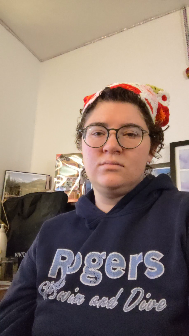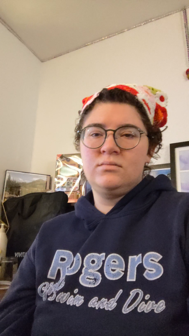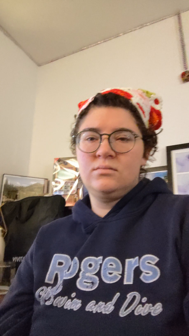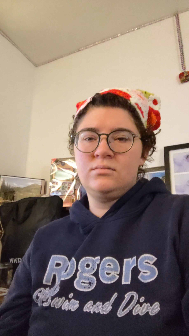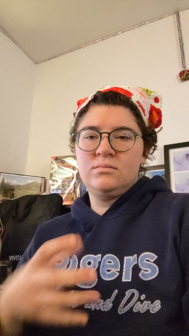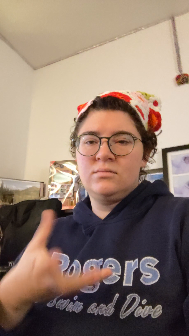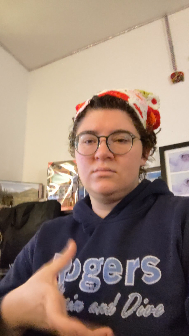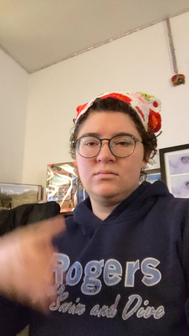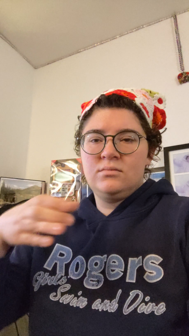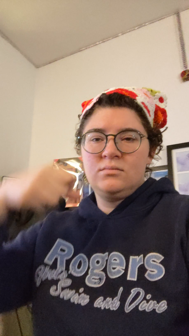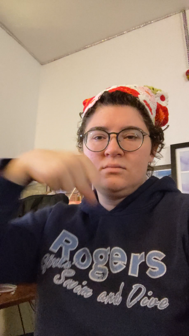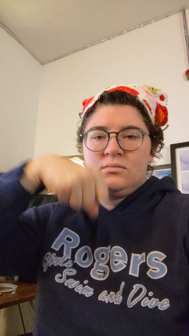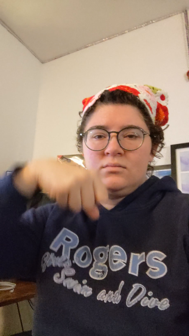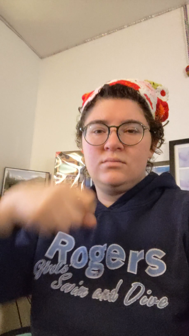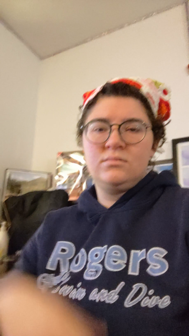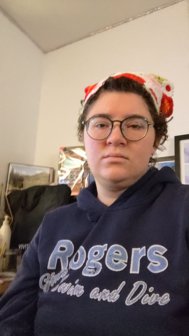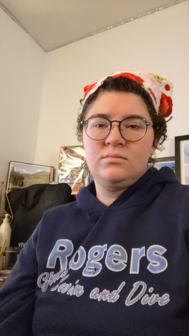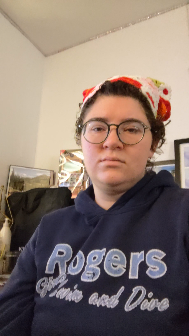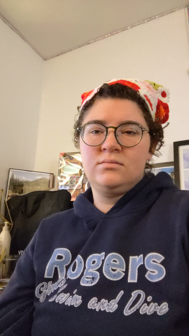bucket